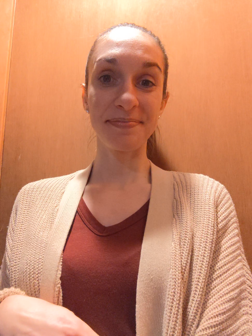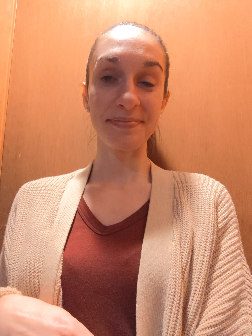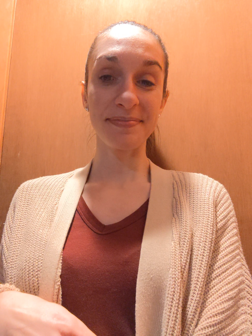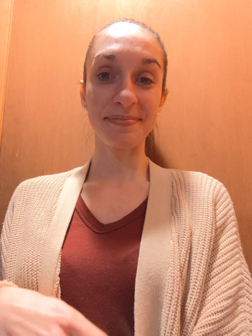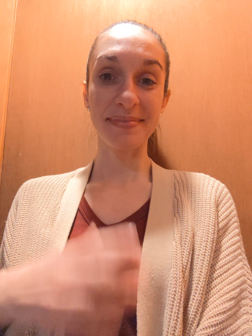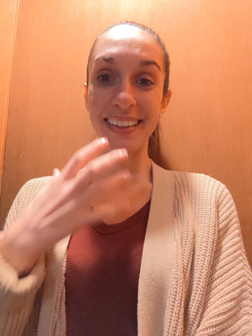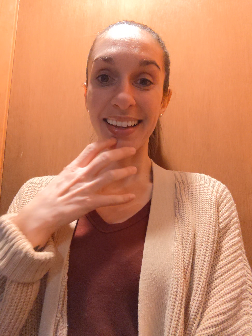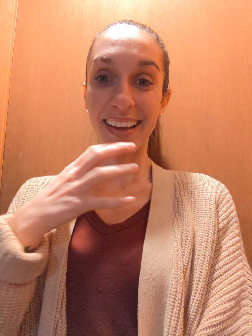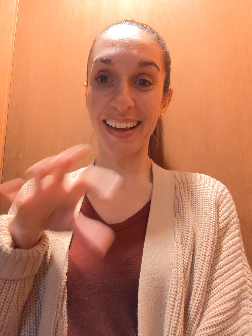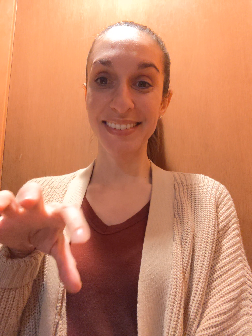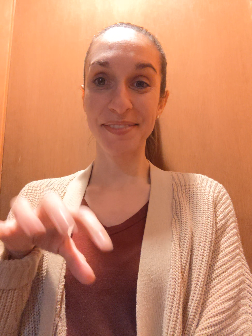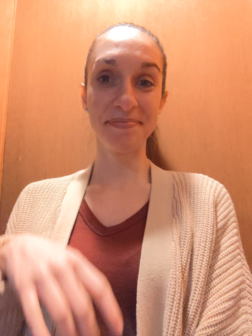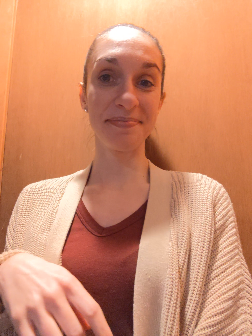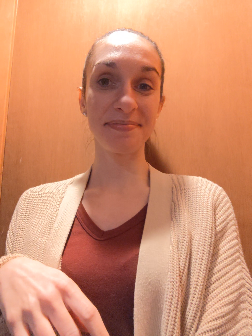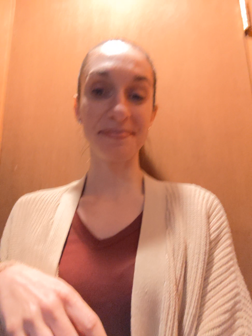hot